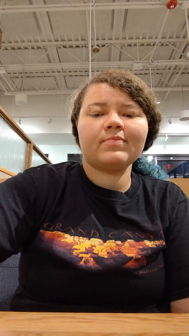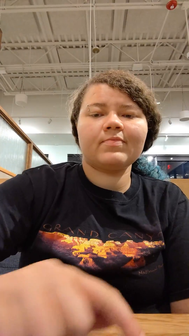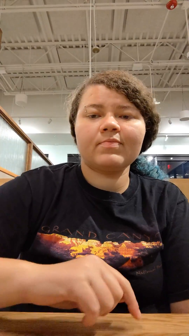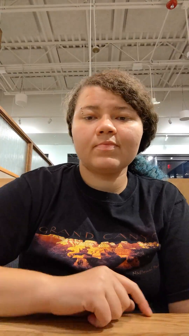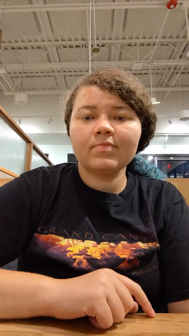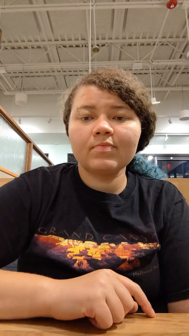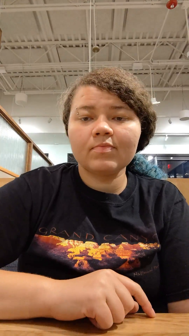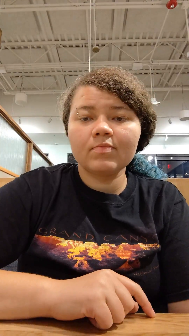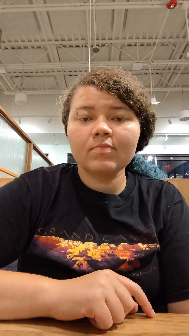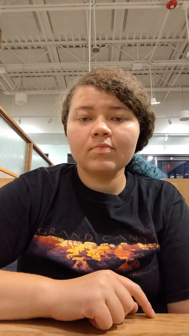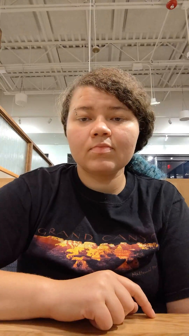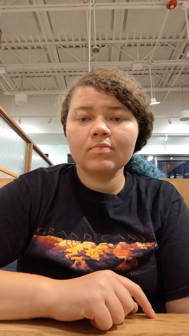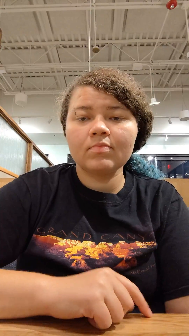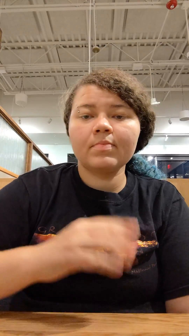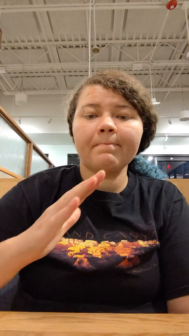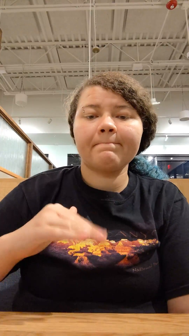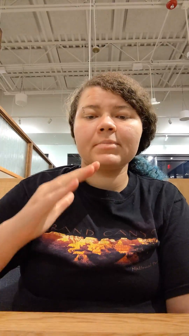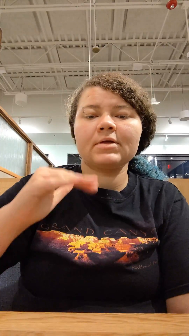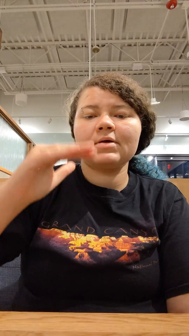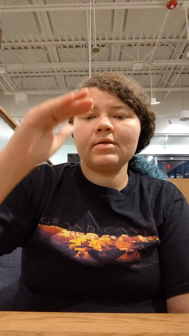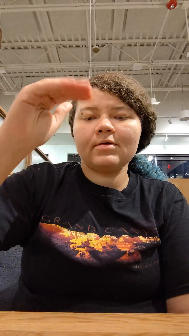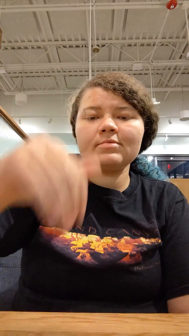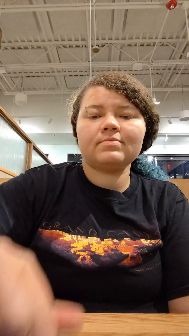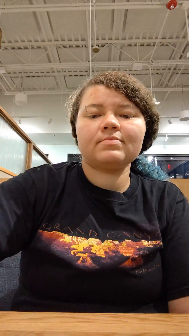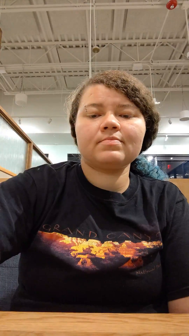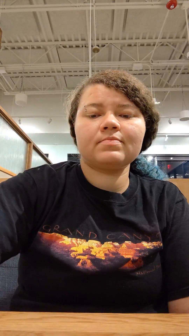build